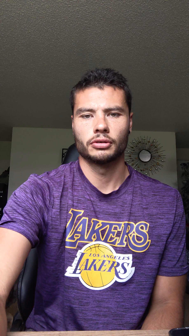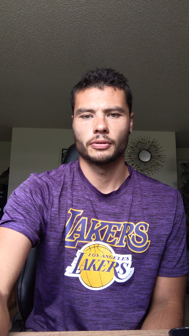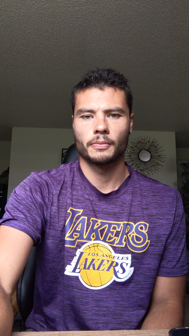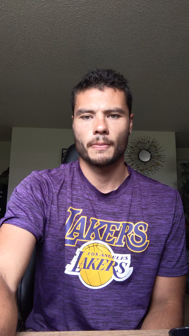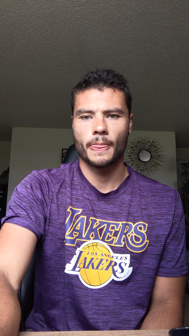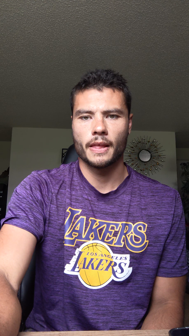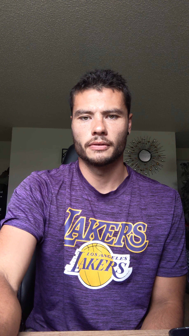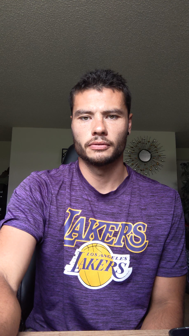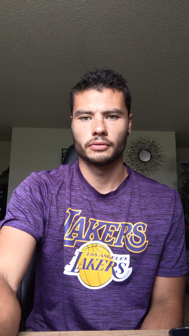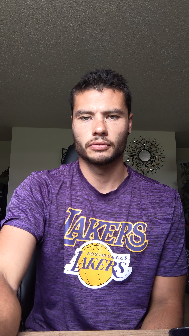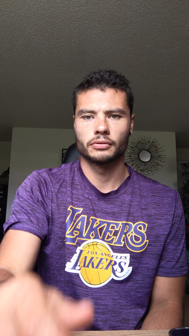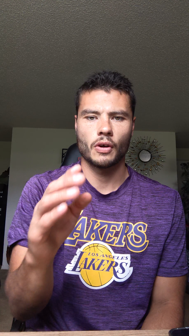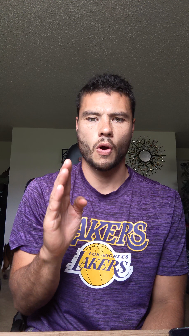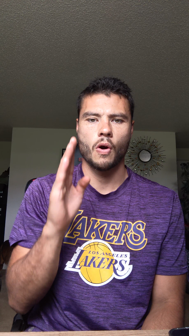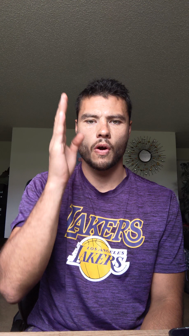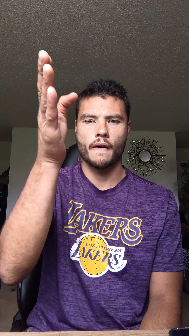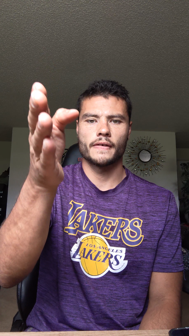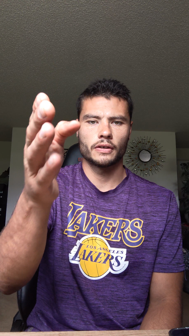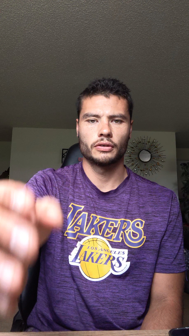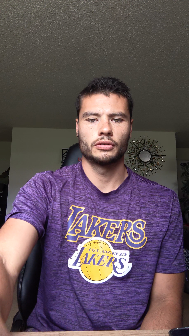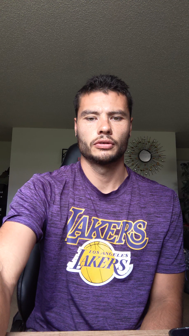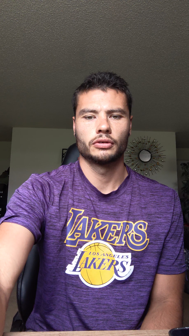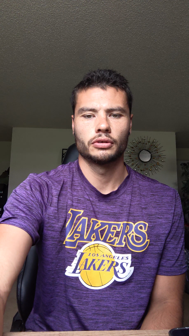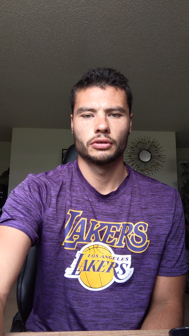over